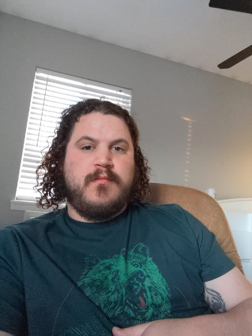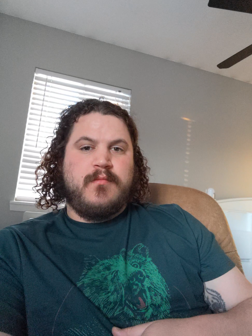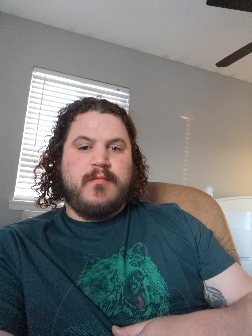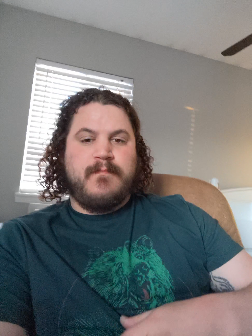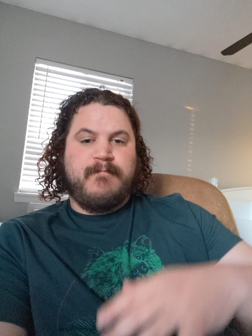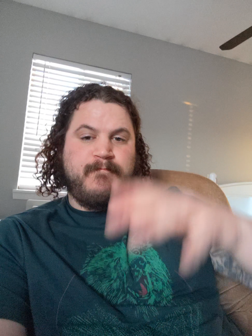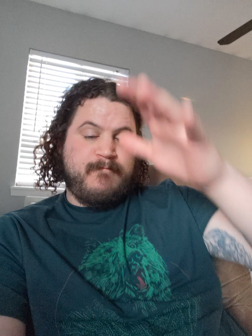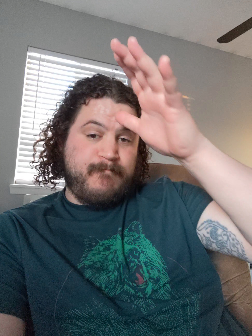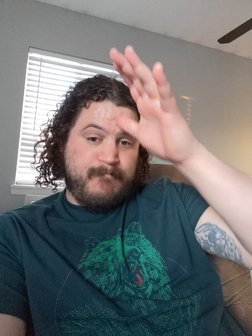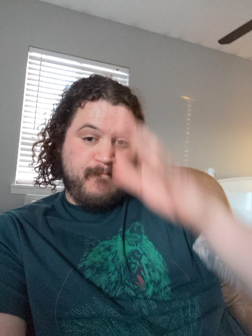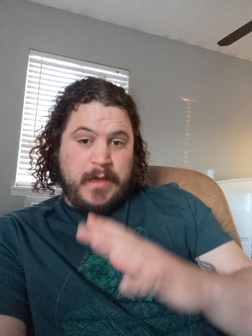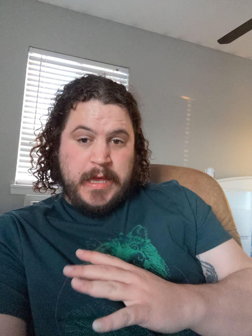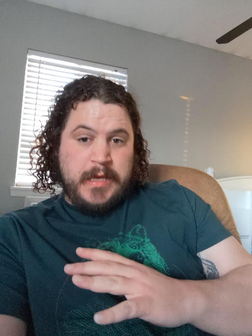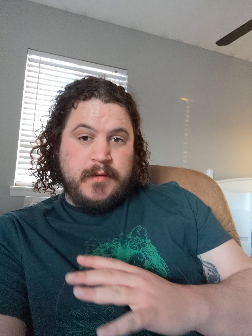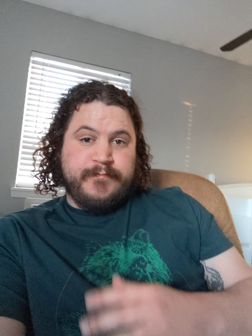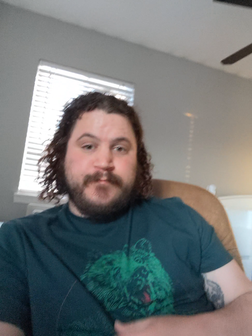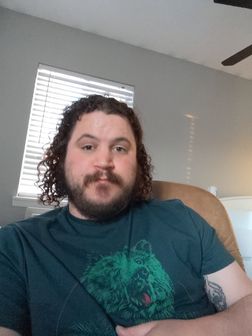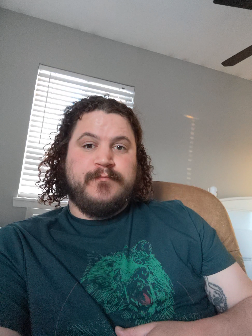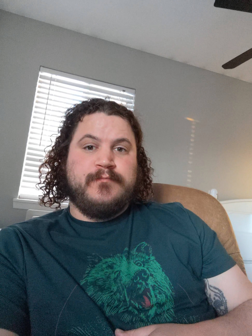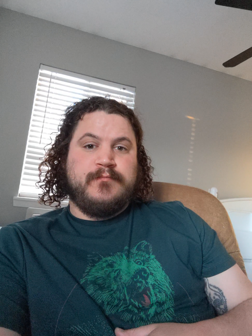man